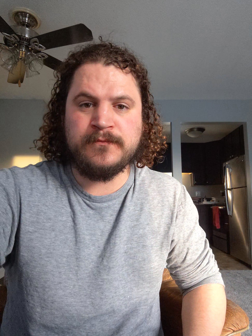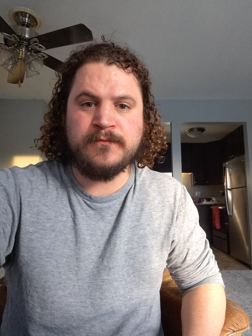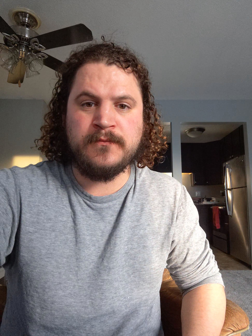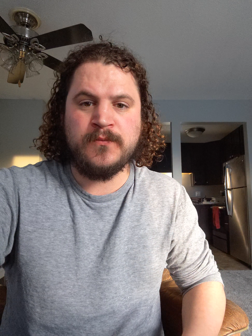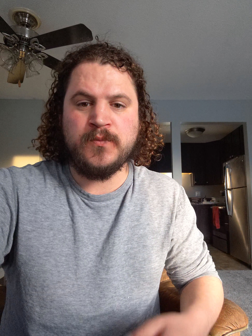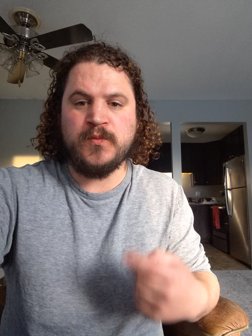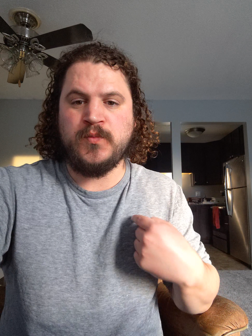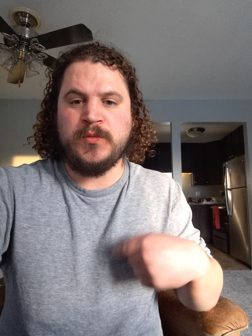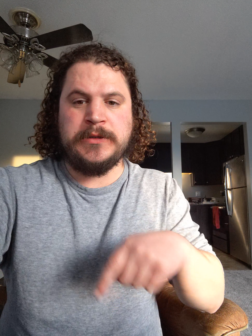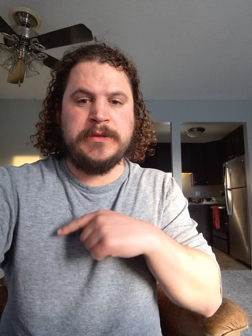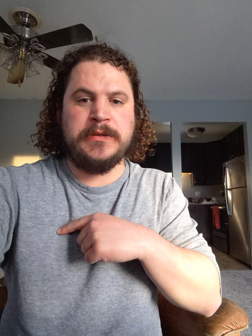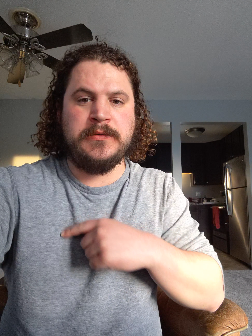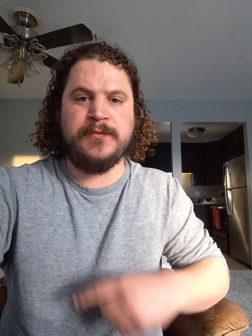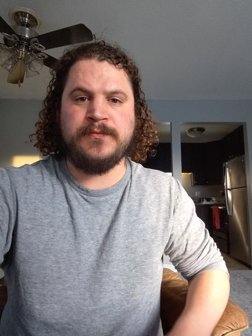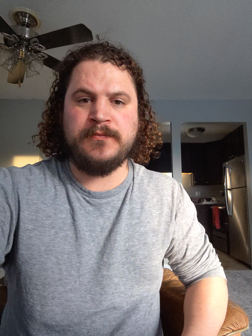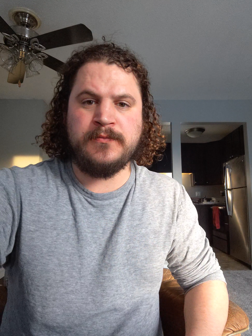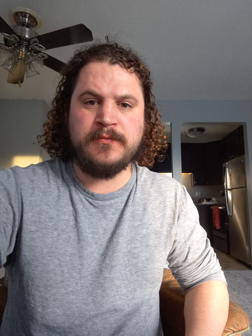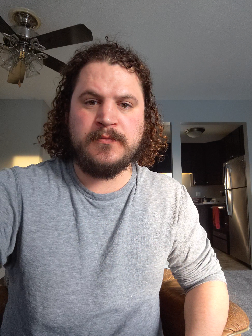we